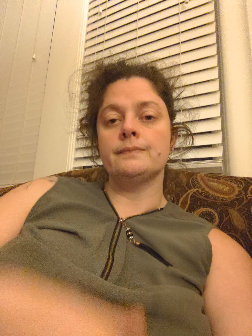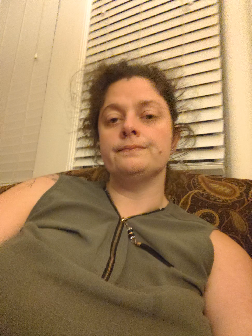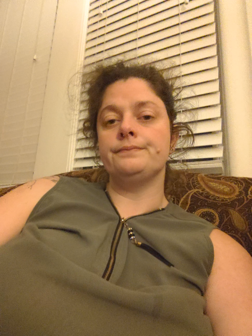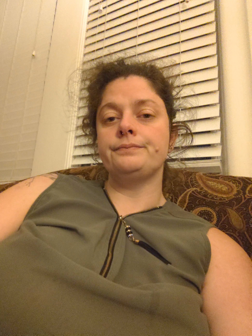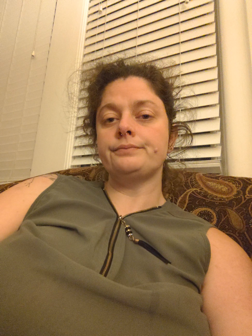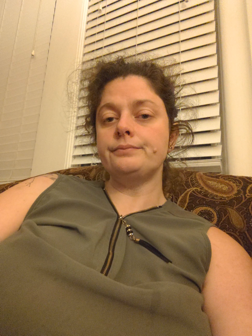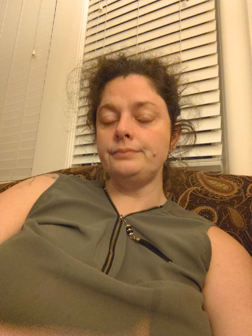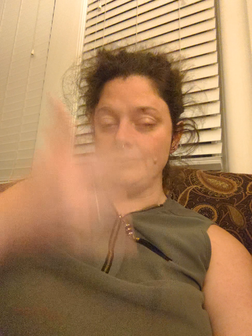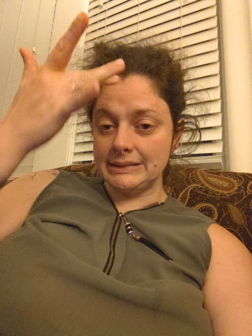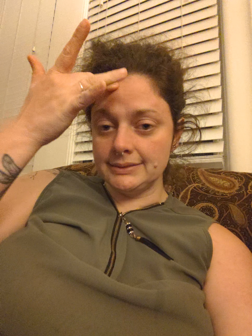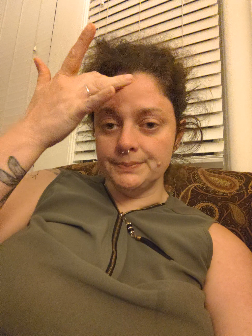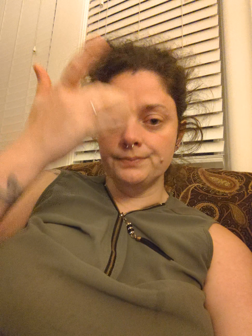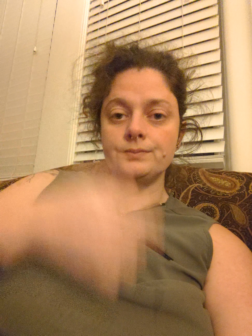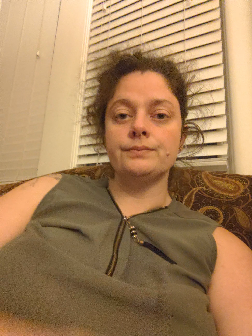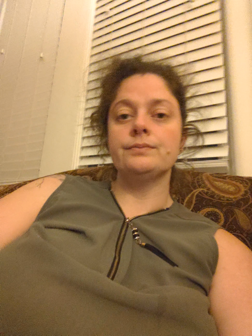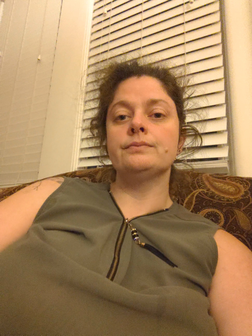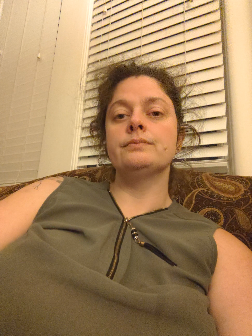sick